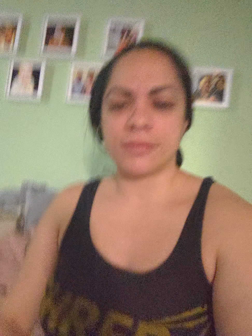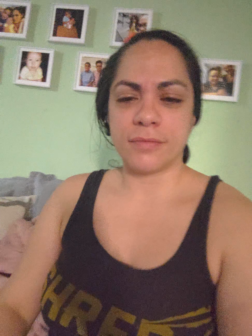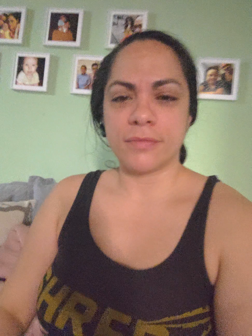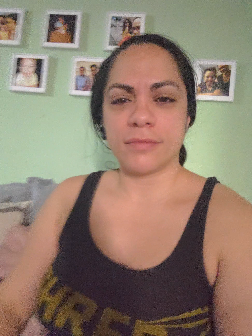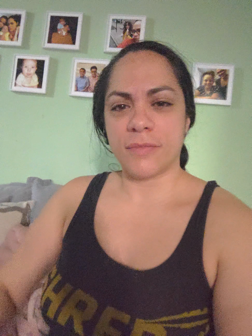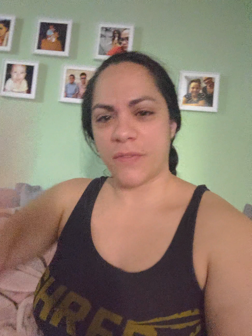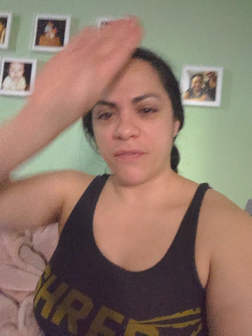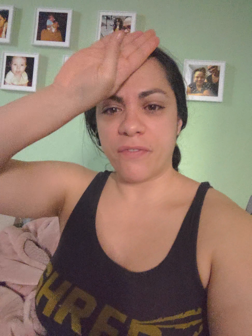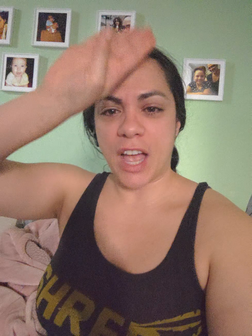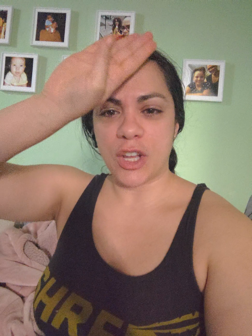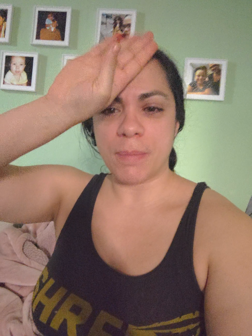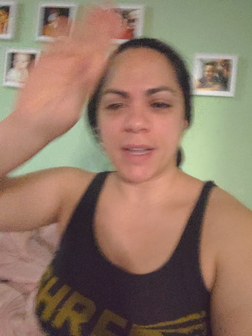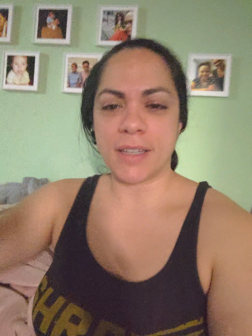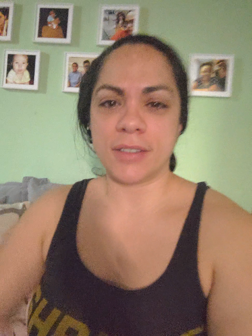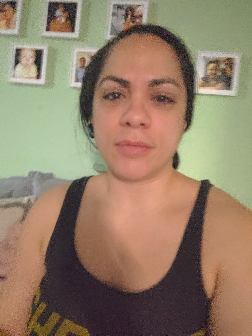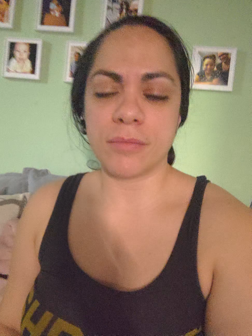fireman